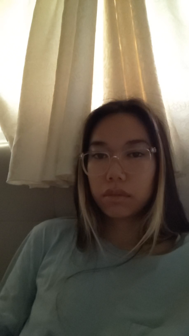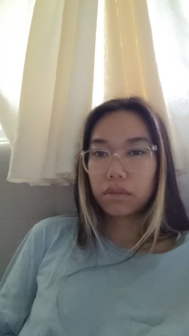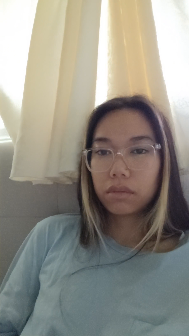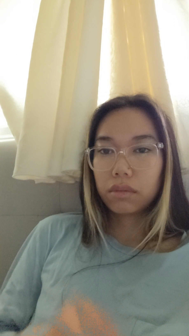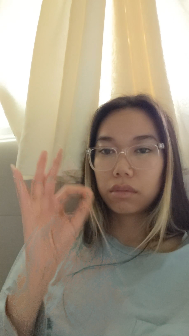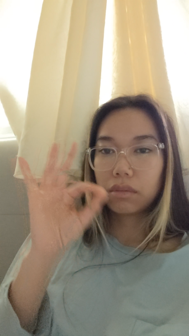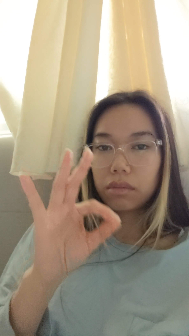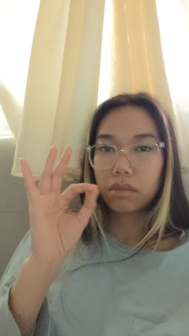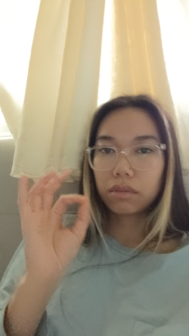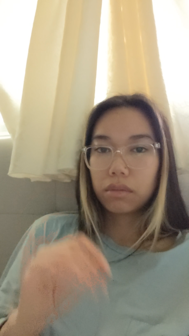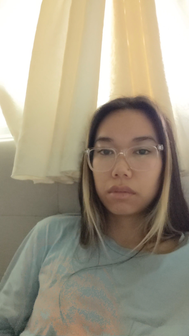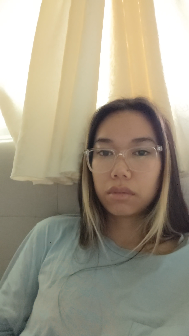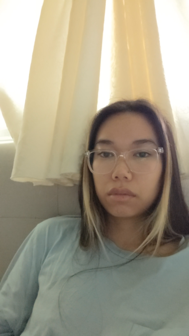fit